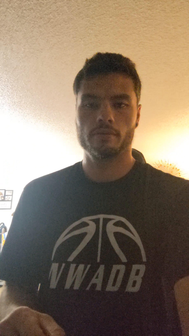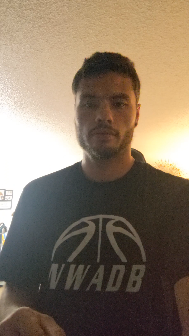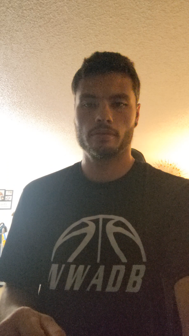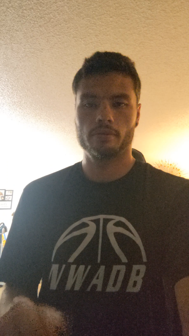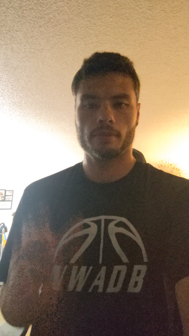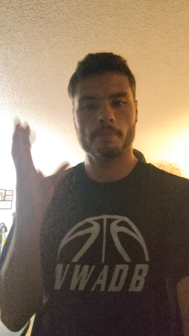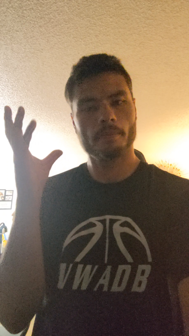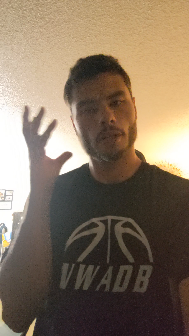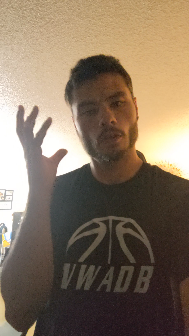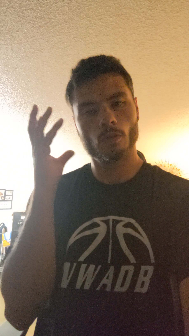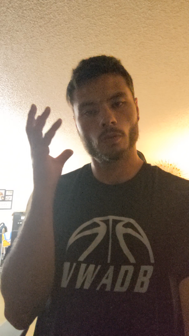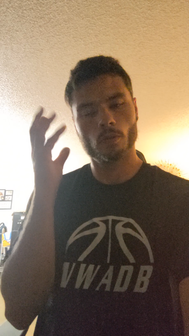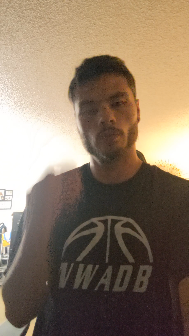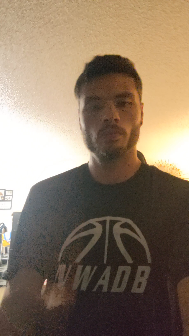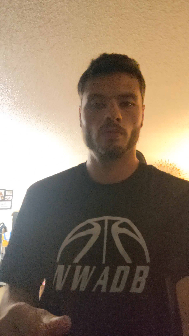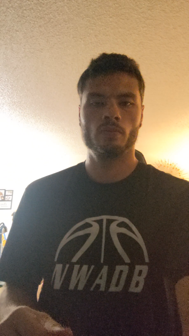pillow